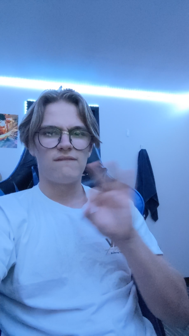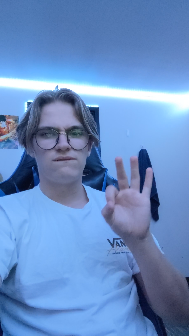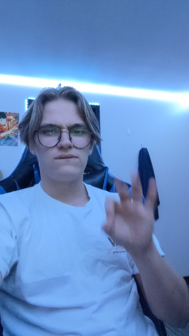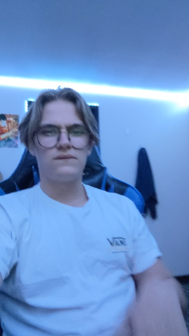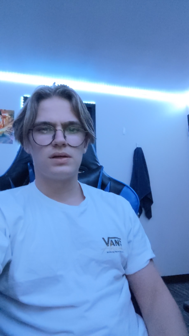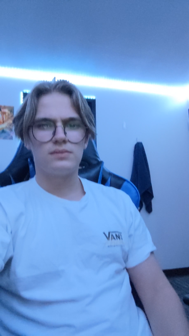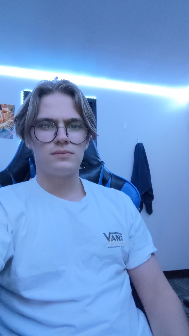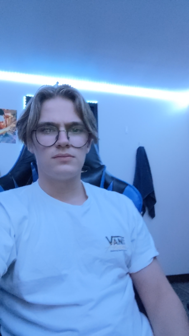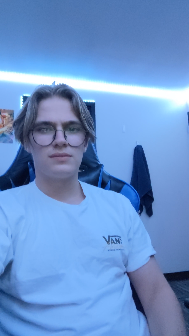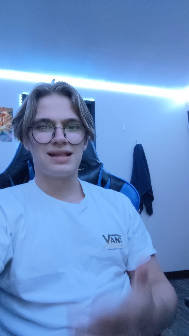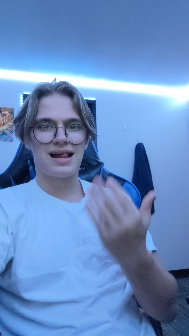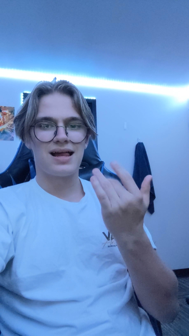hand